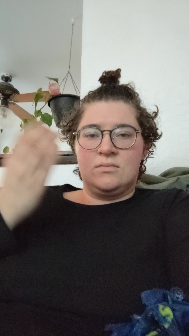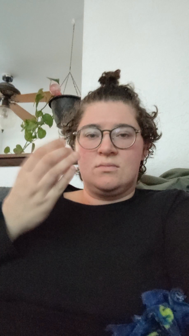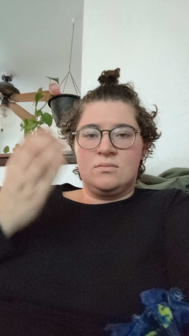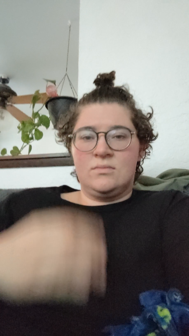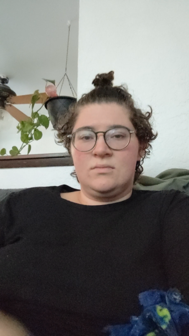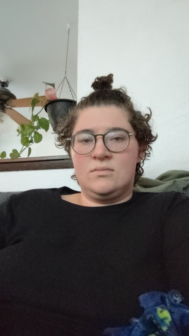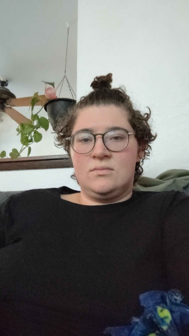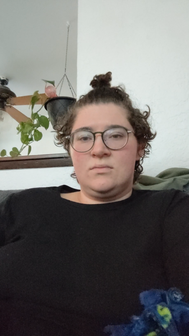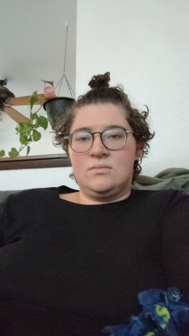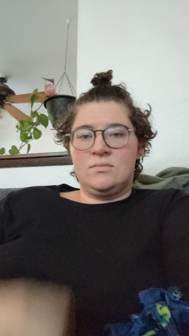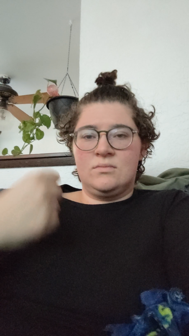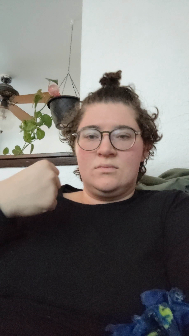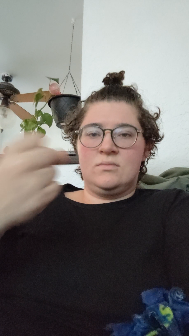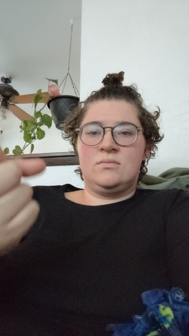drive